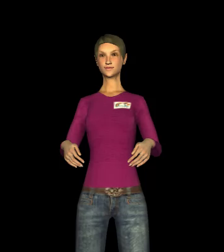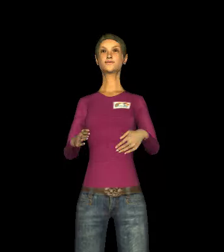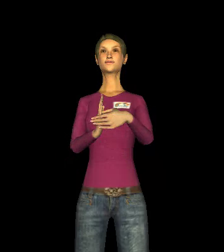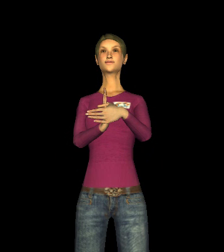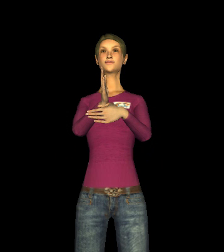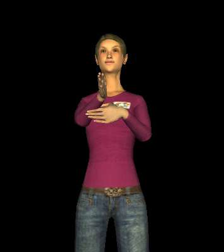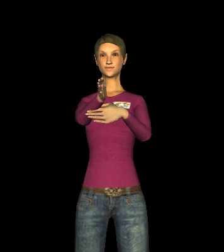مدخل